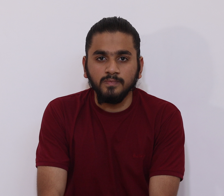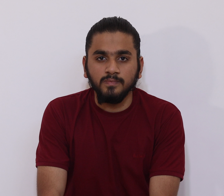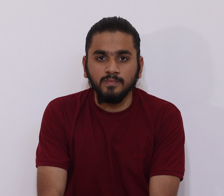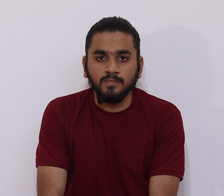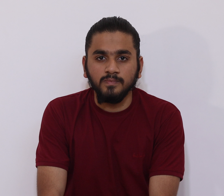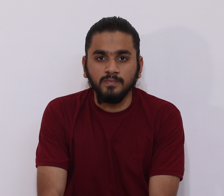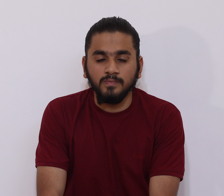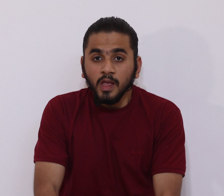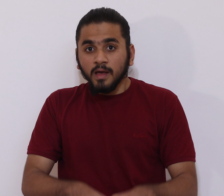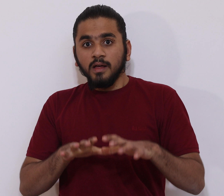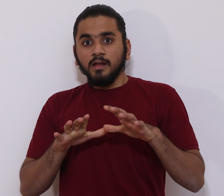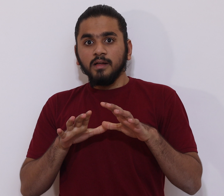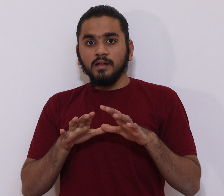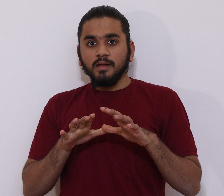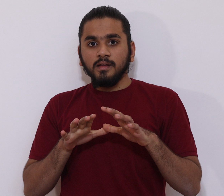scared